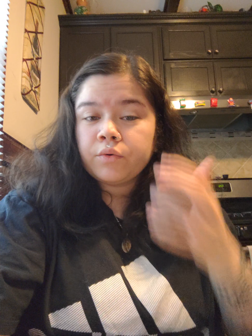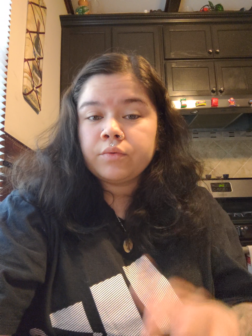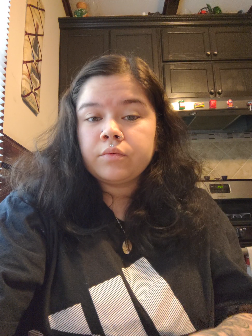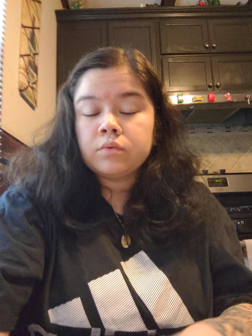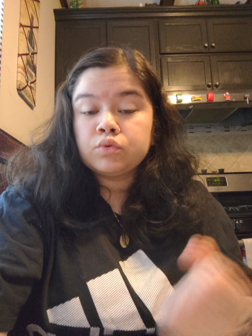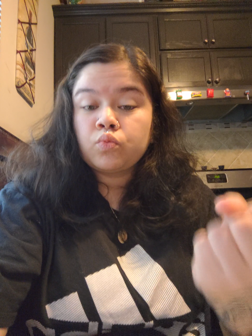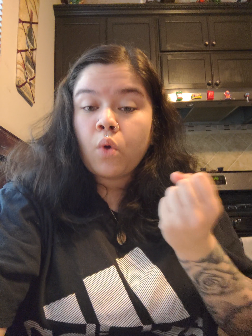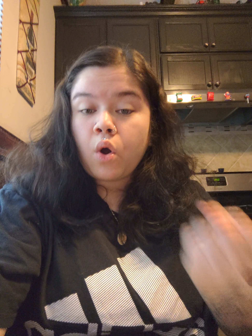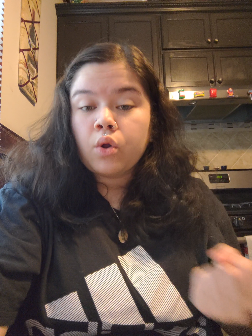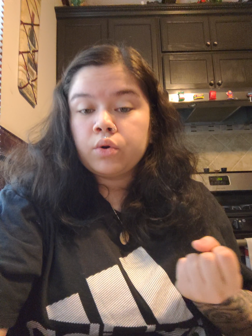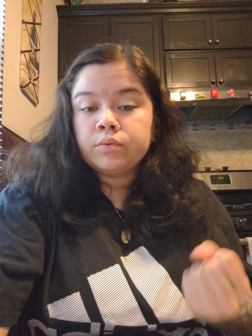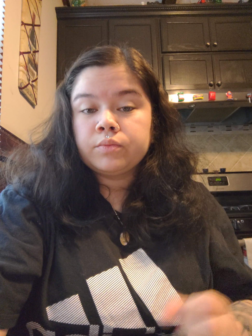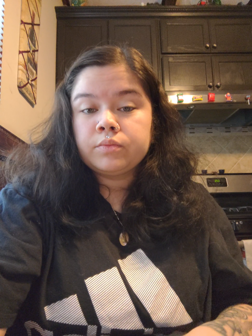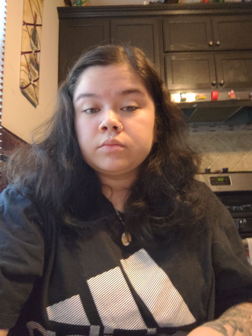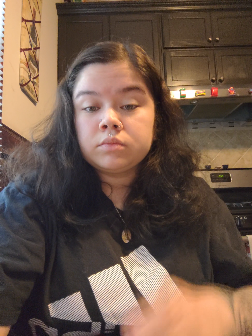drawer